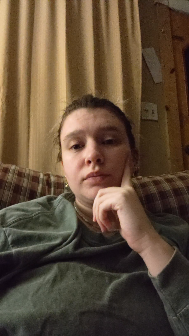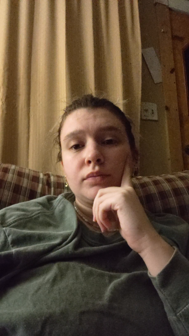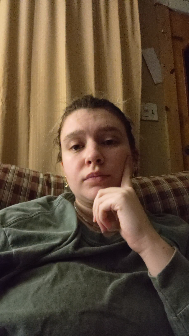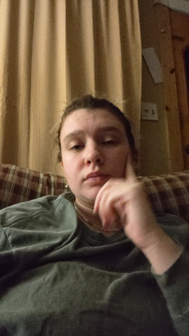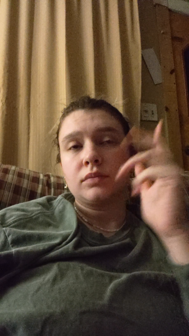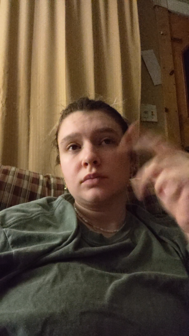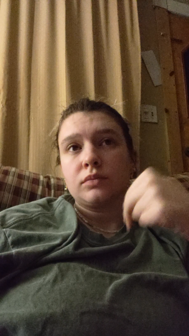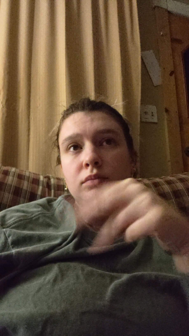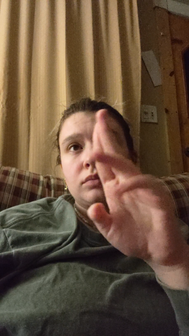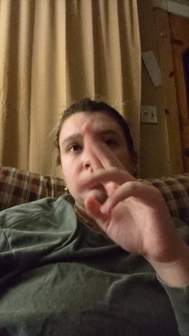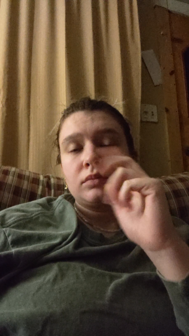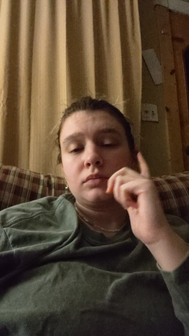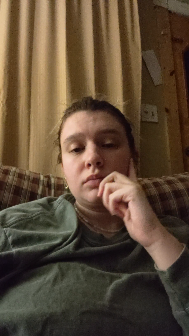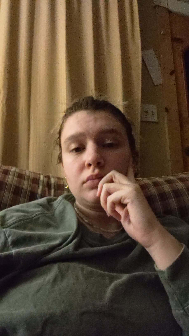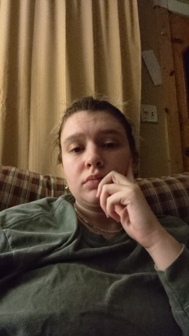lick